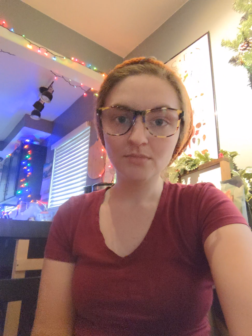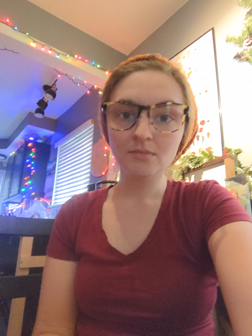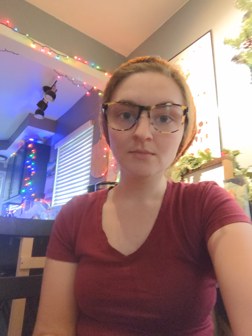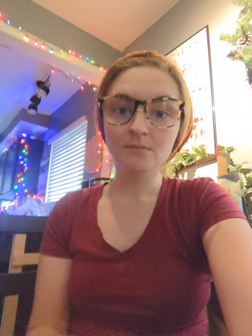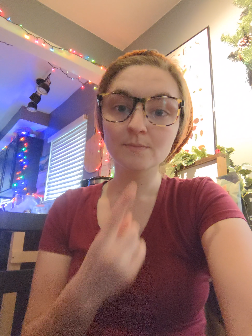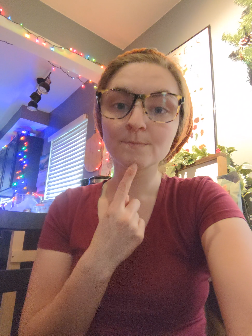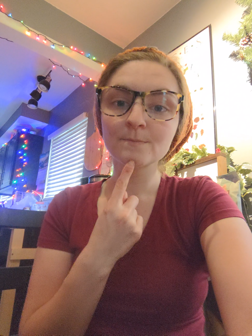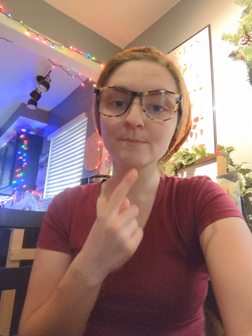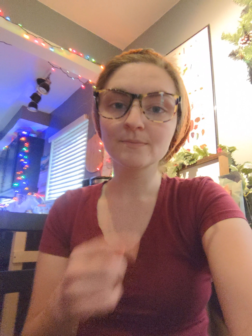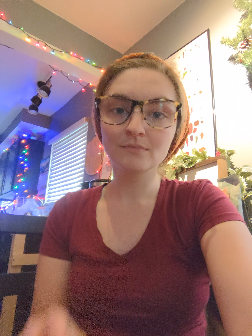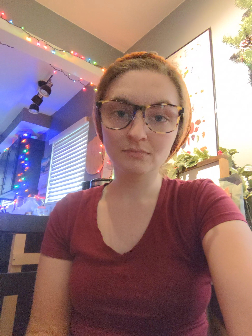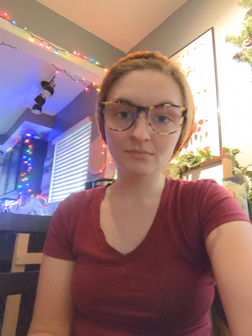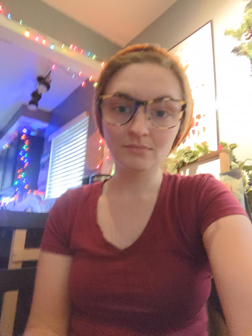chin